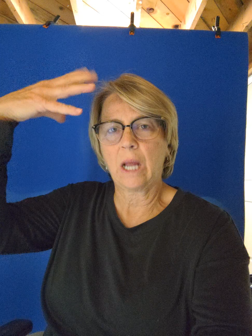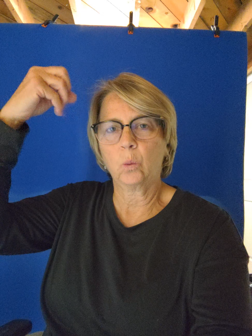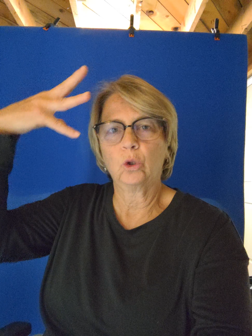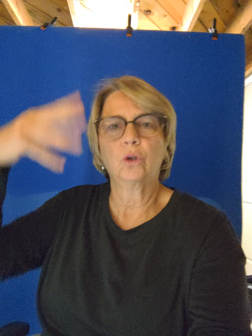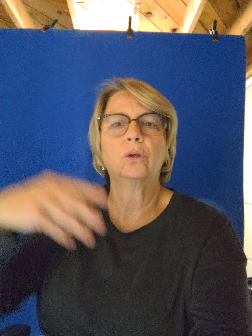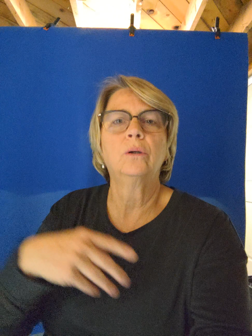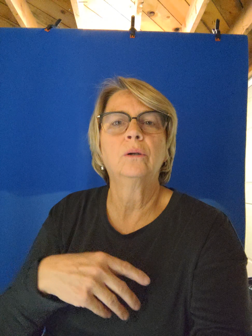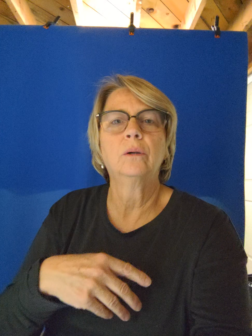shower